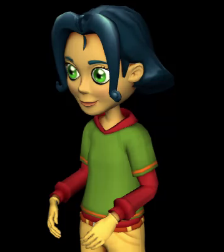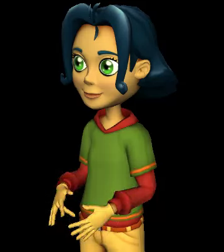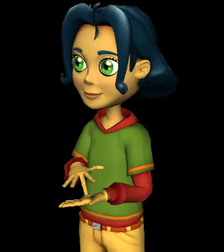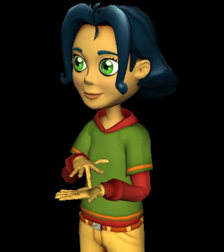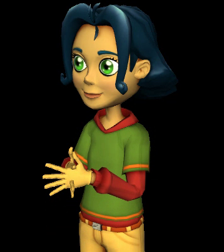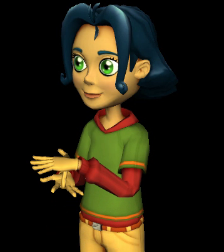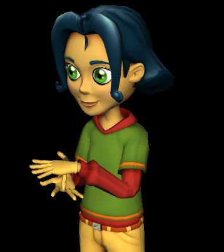كل شيء